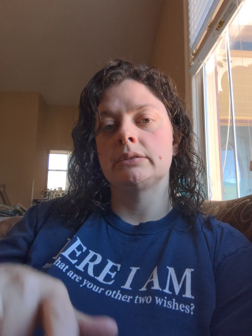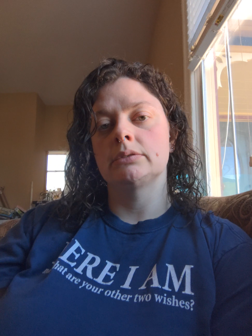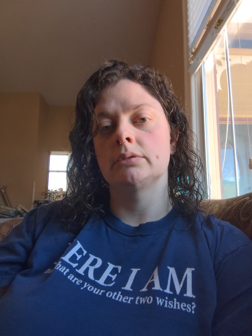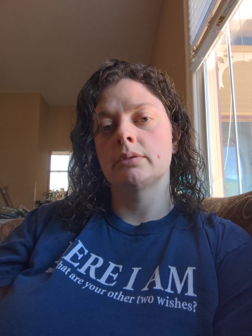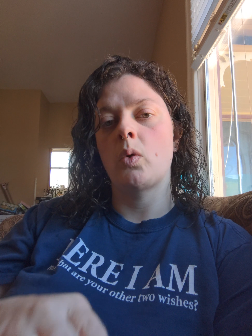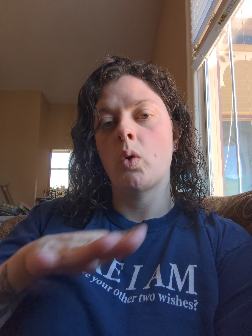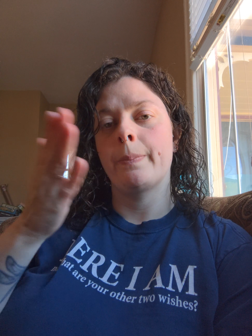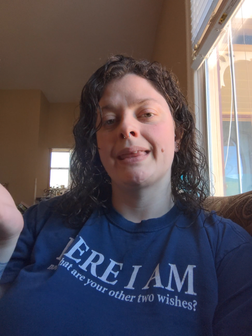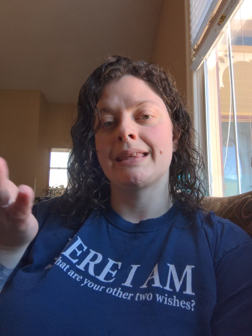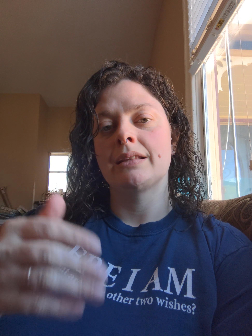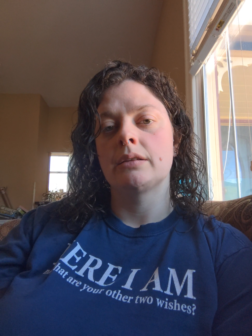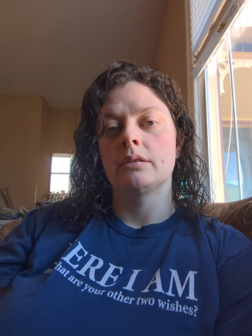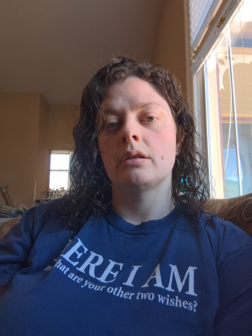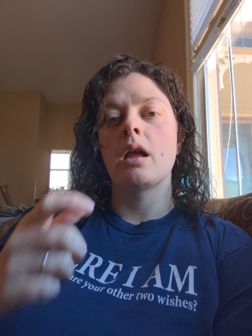open